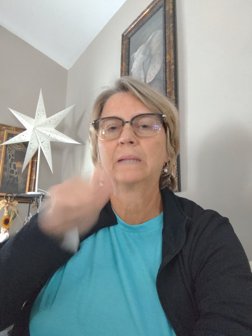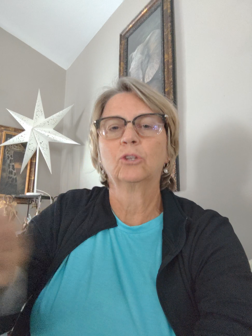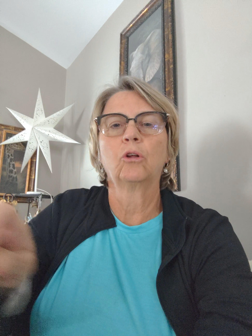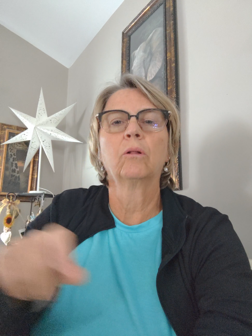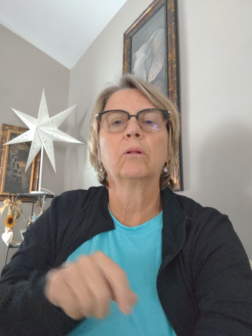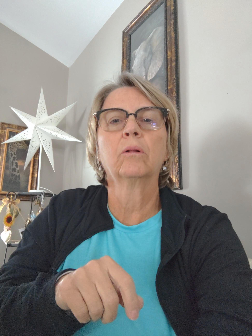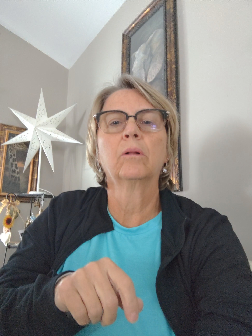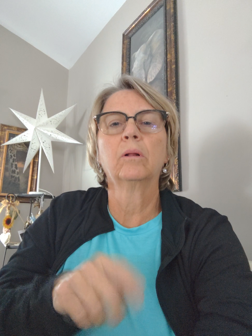pencil